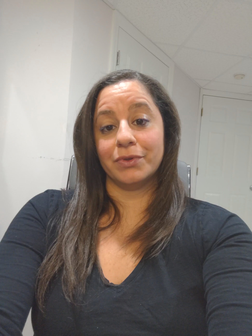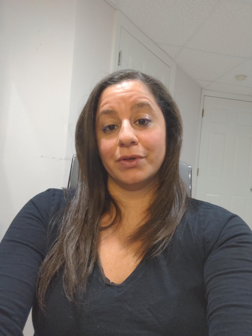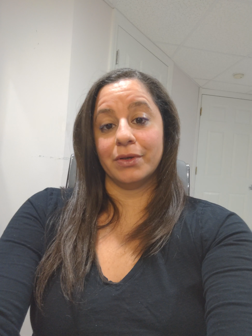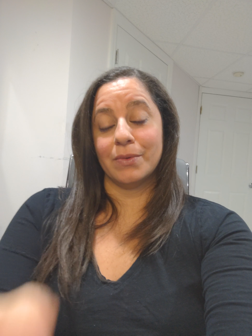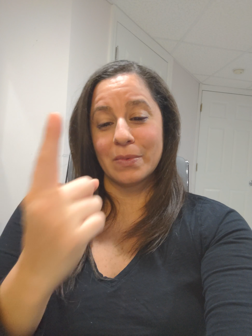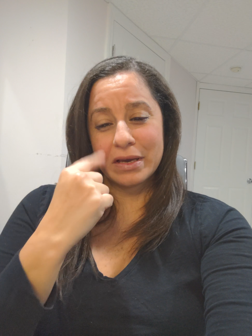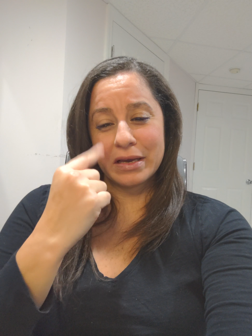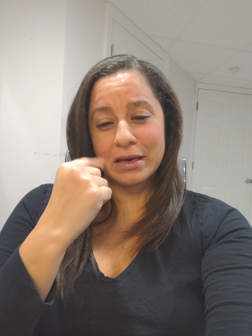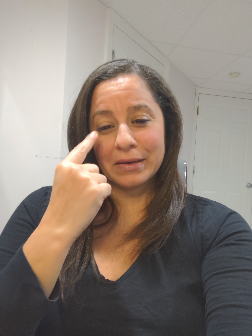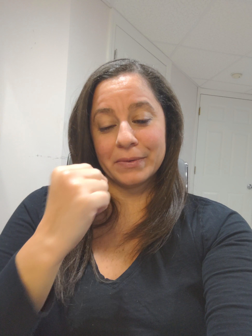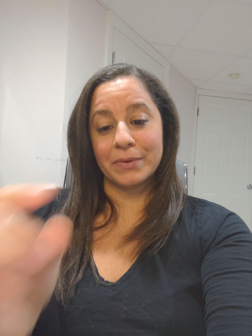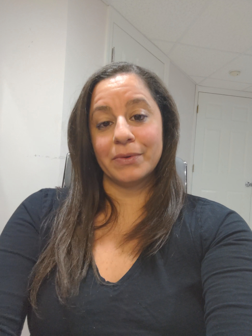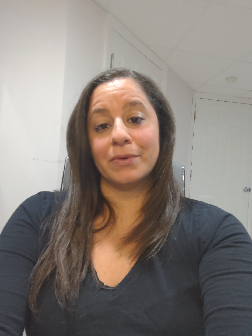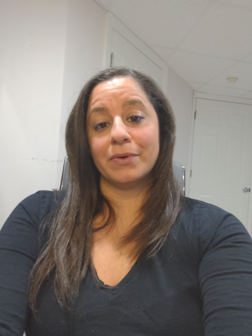cry